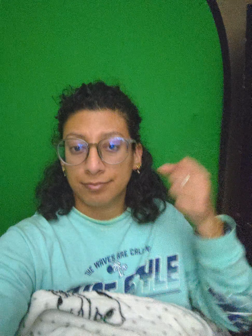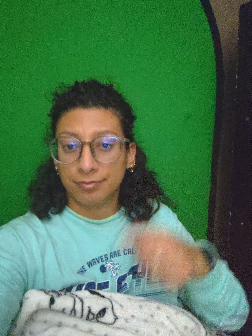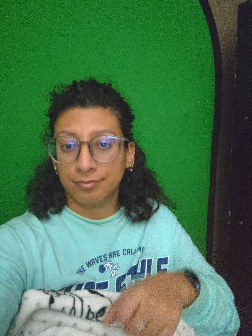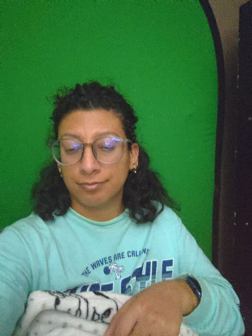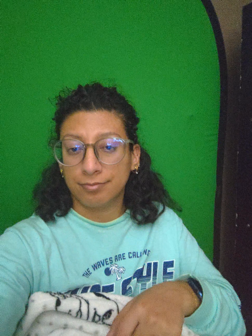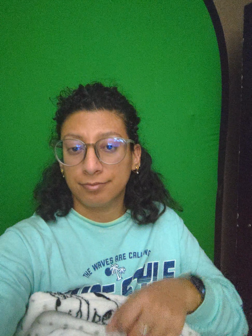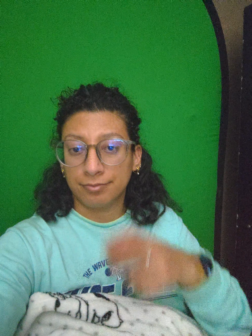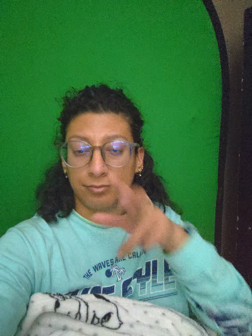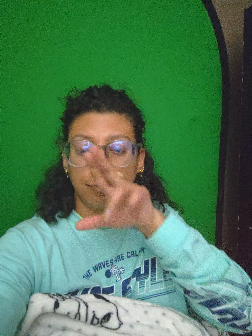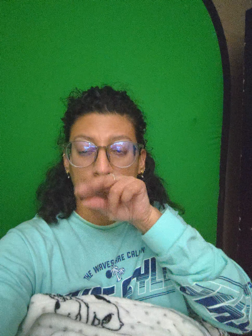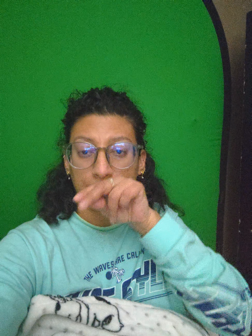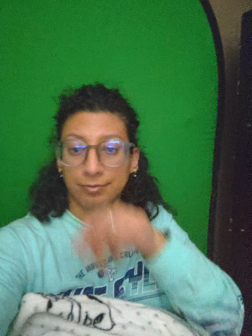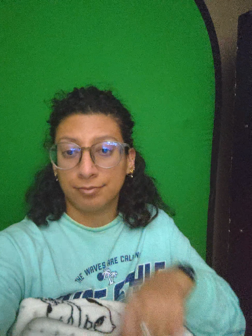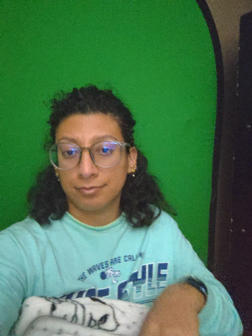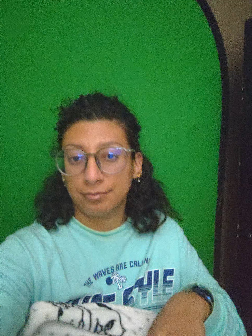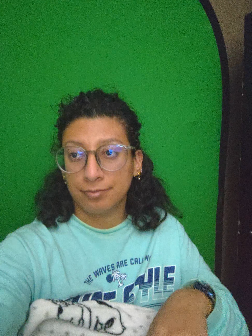goose